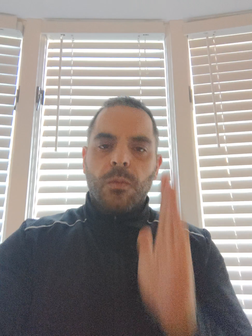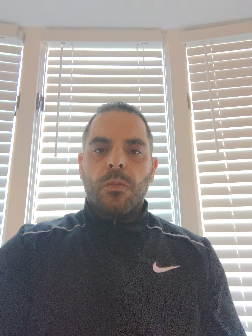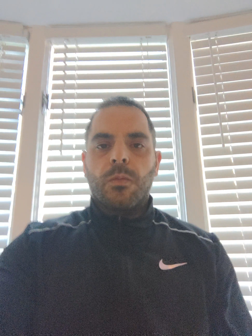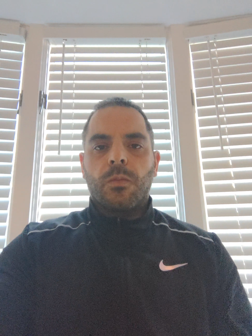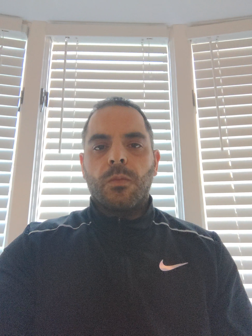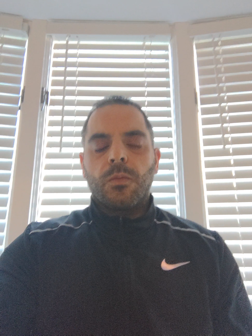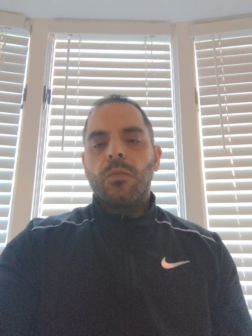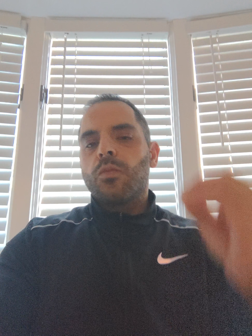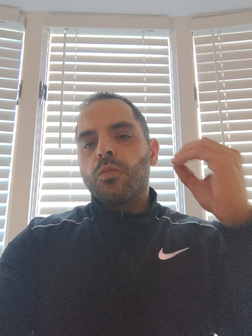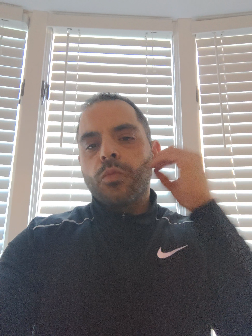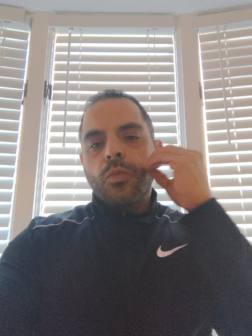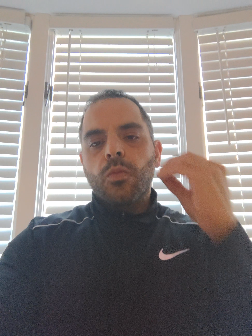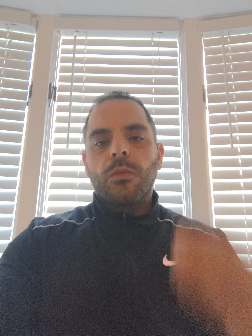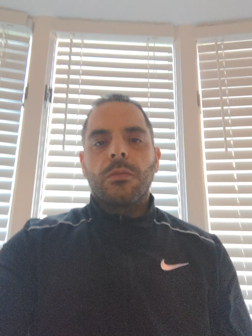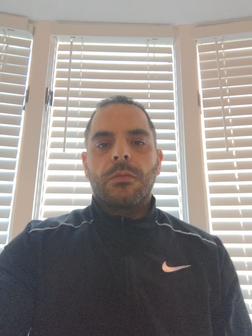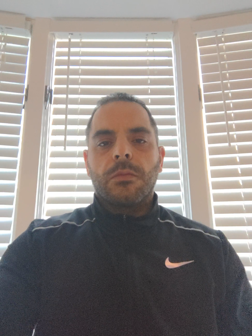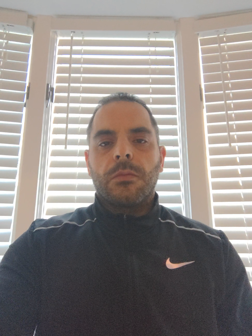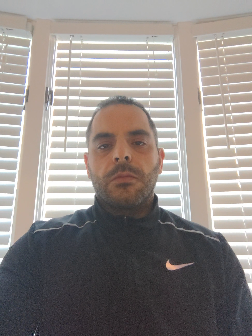kiss